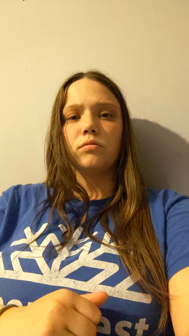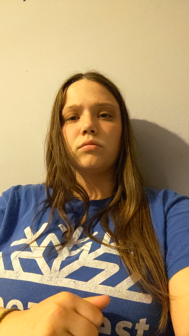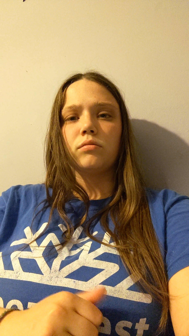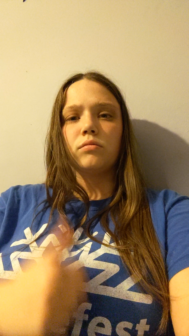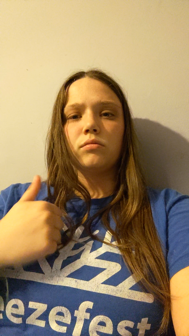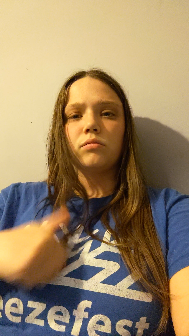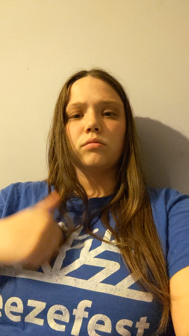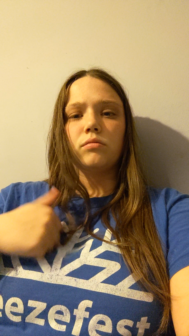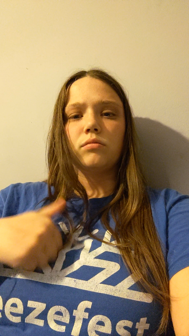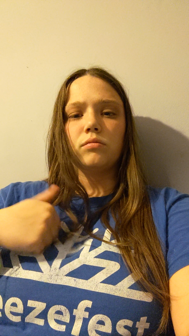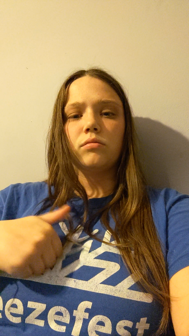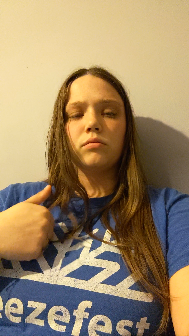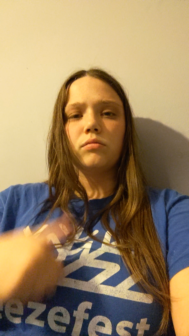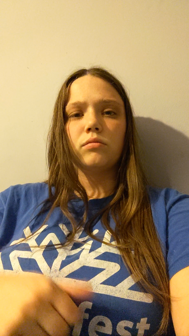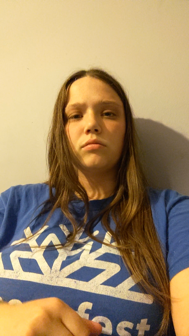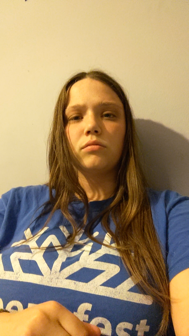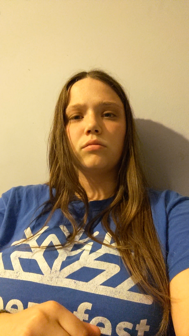bathtub